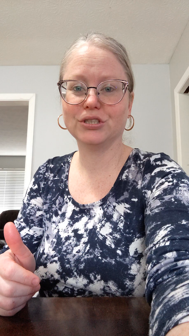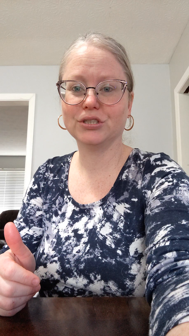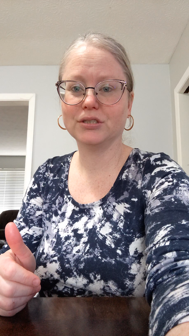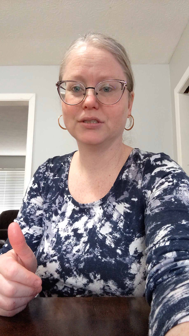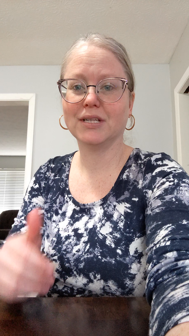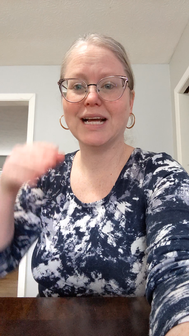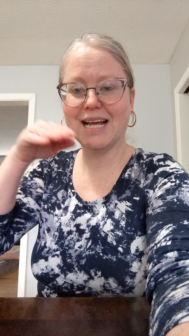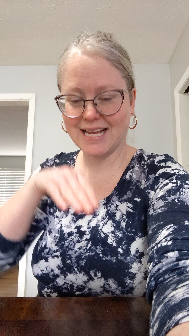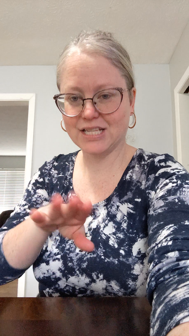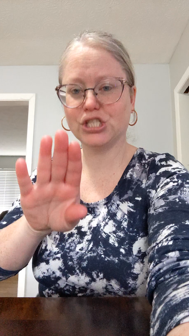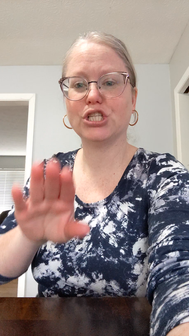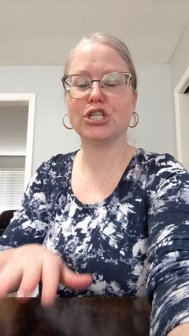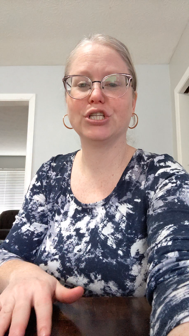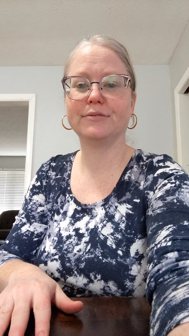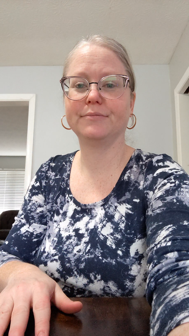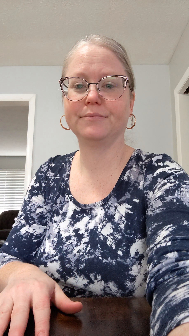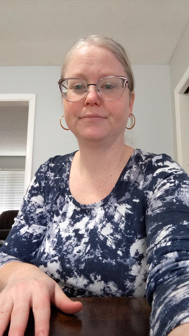enter